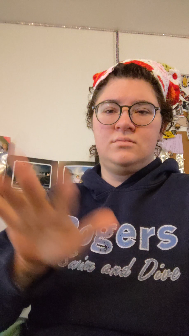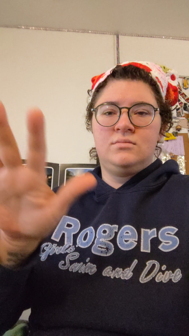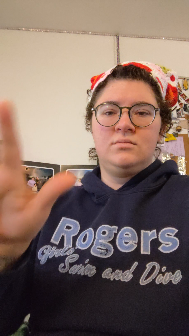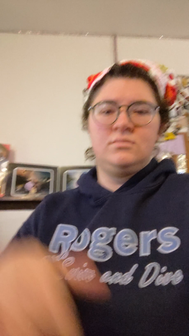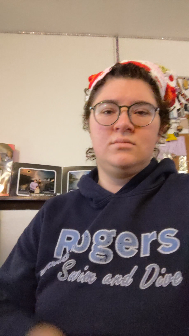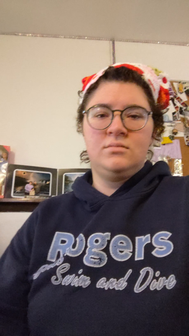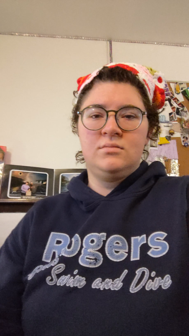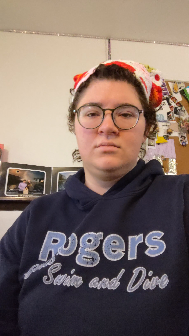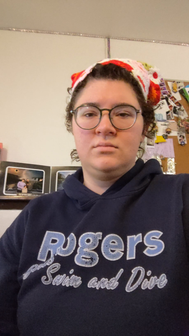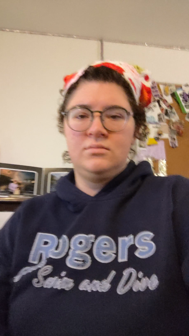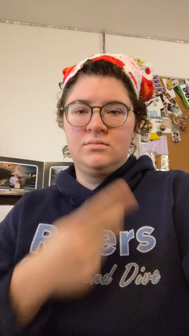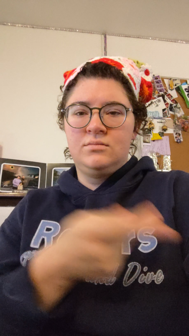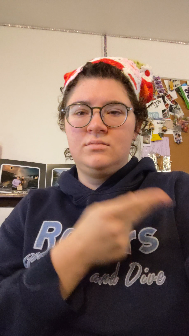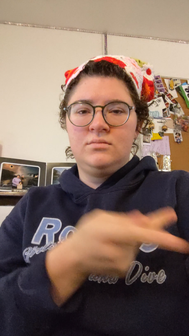sheep